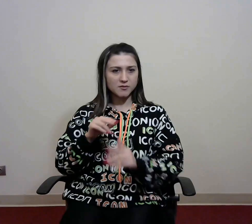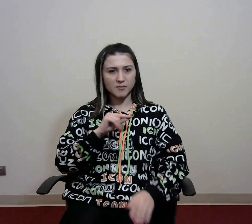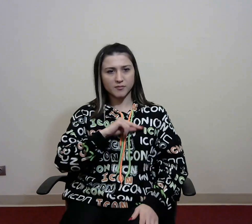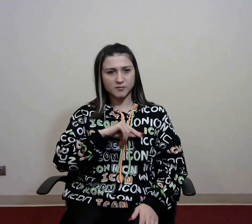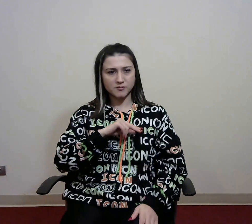iş